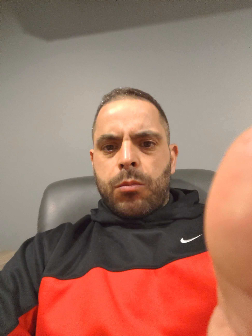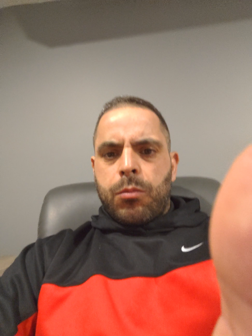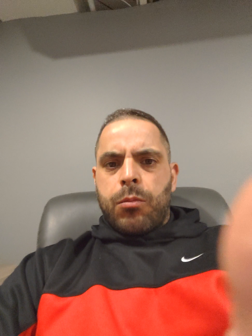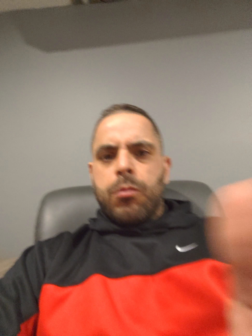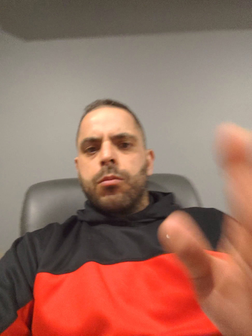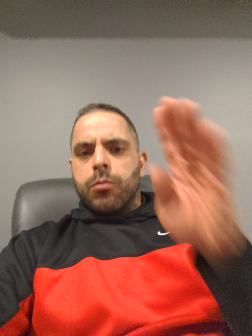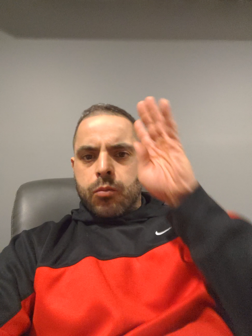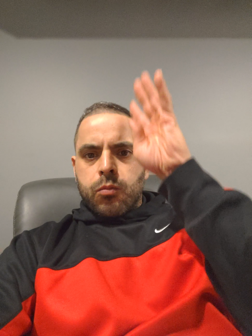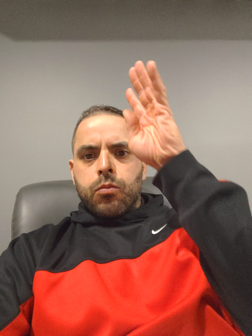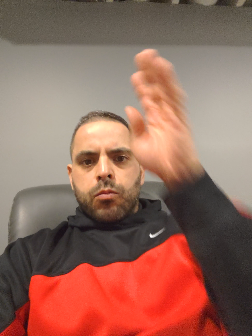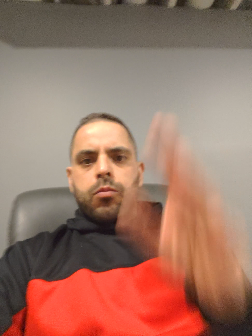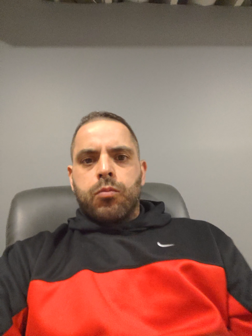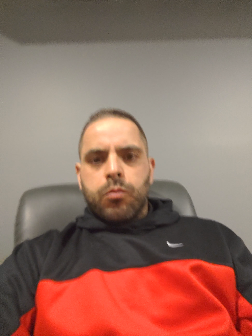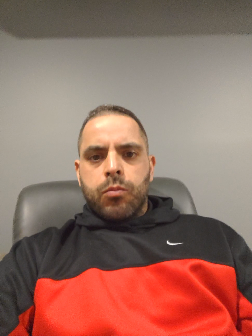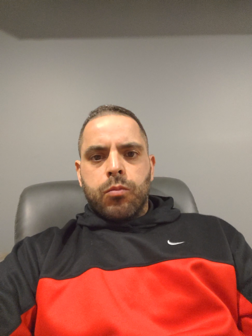pretend